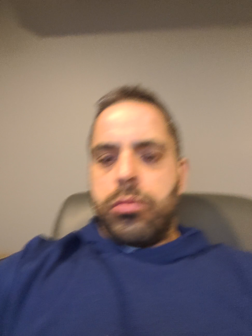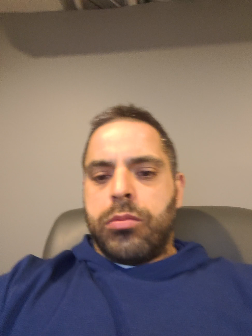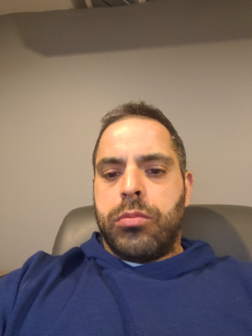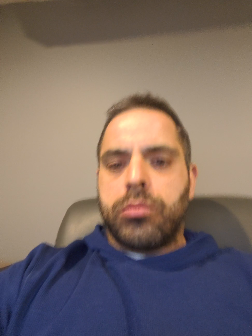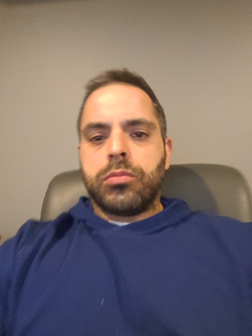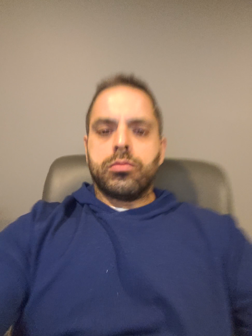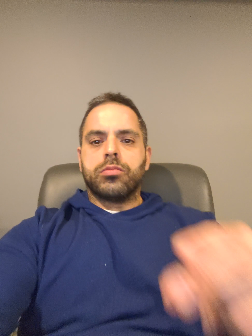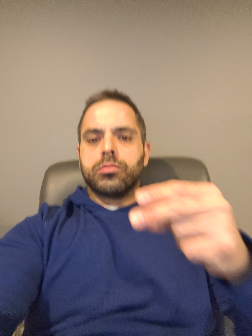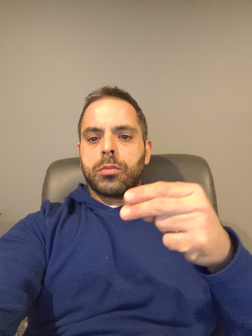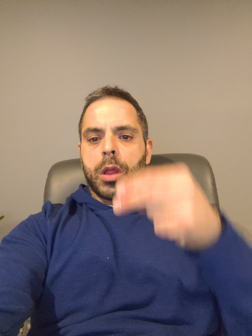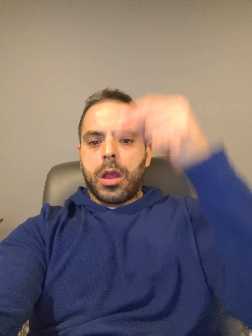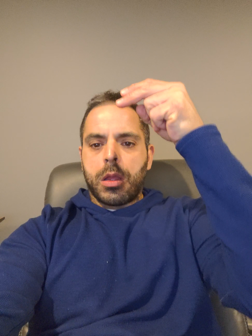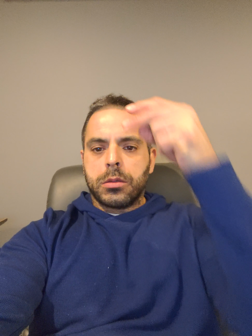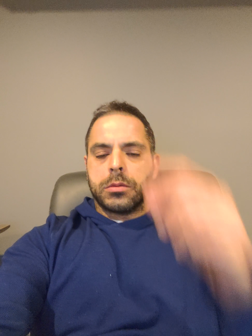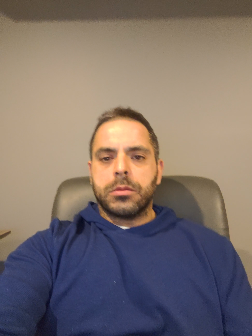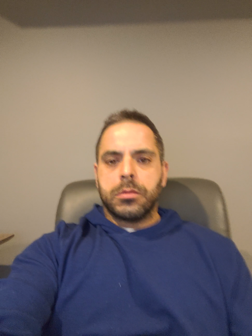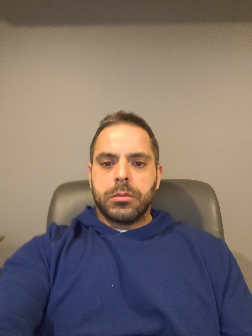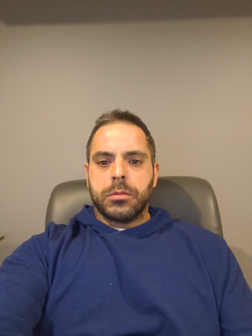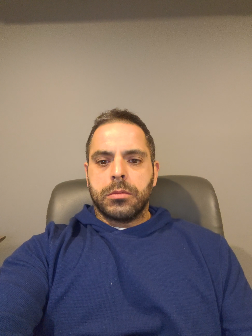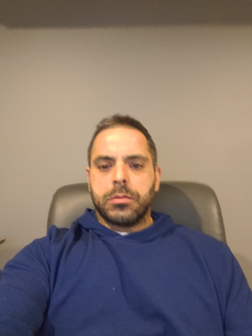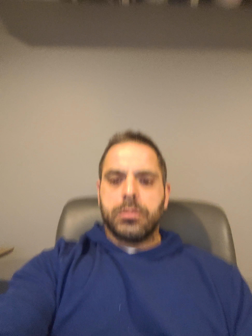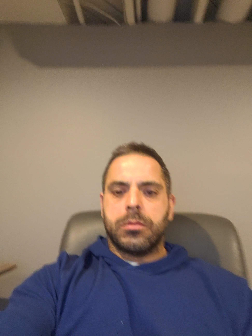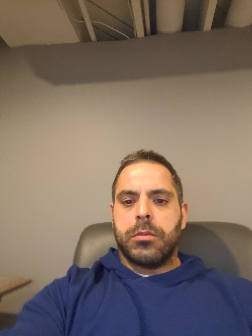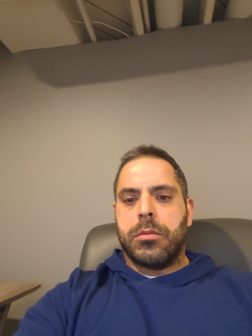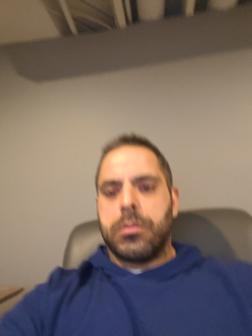high